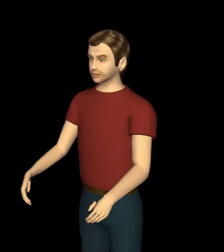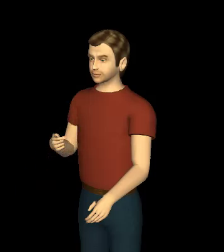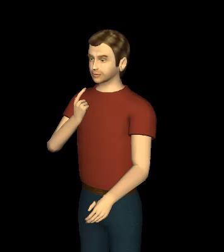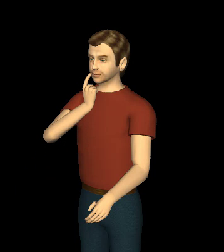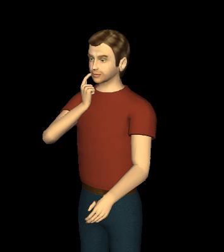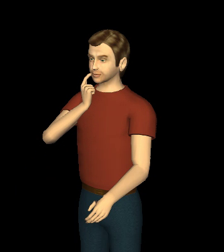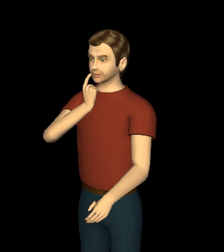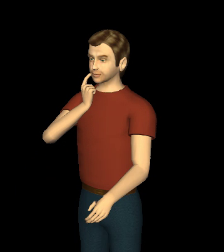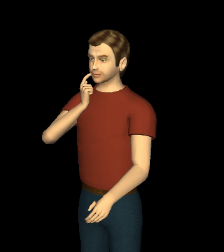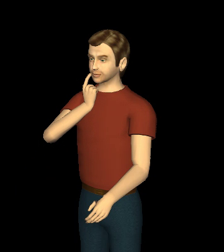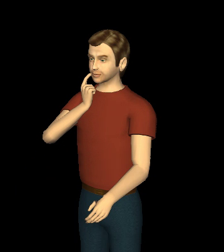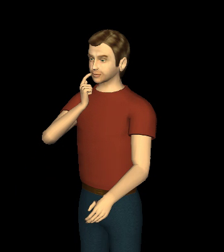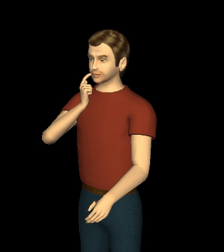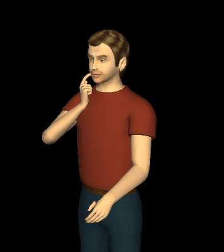سكر